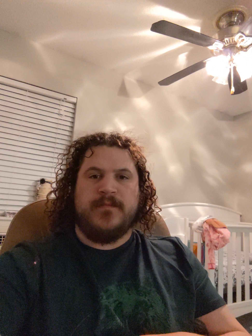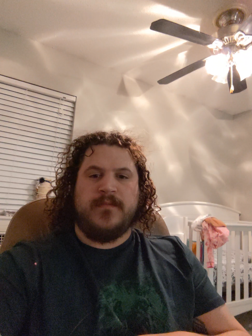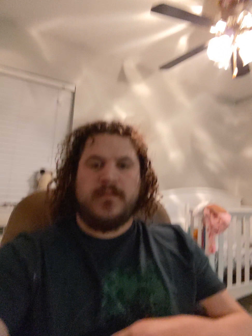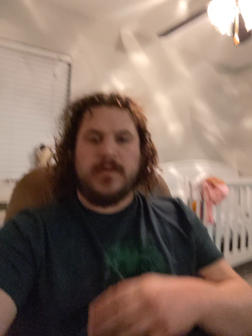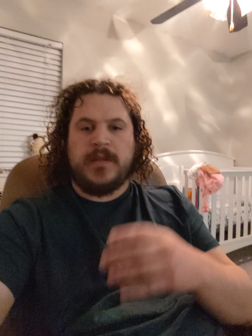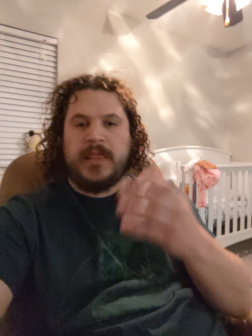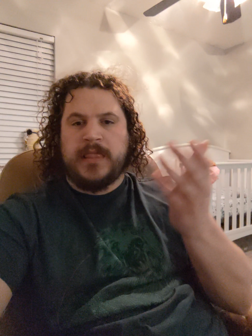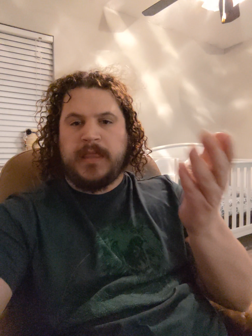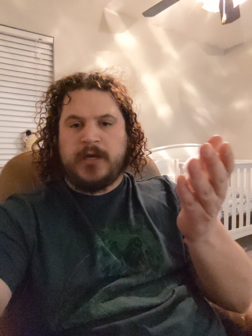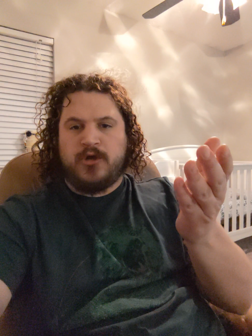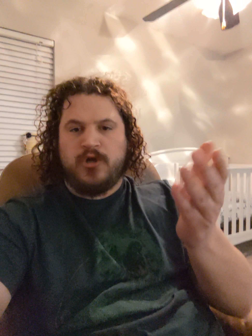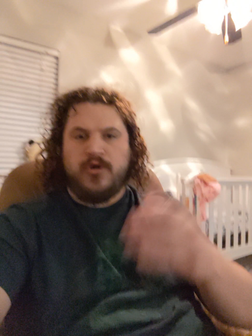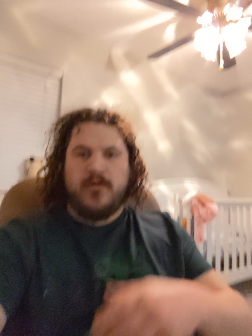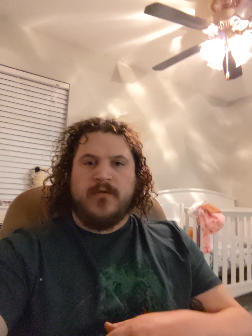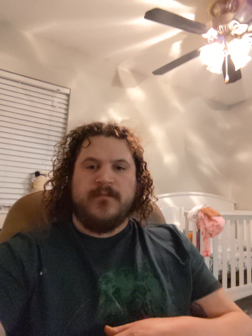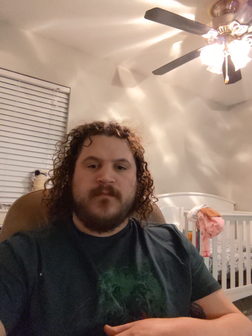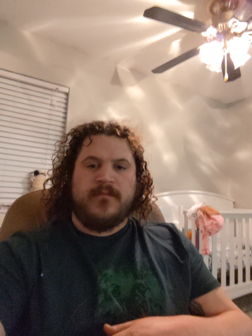there